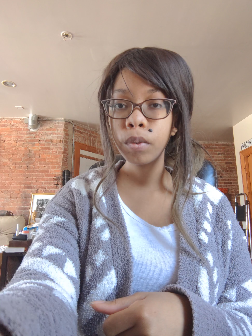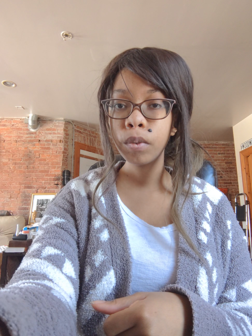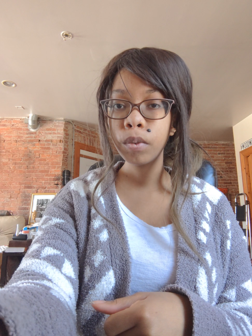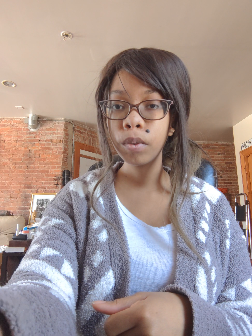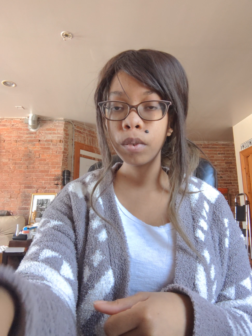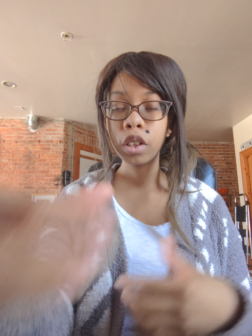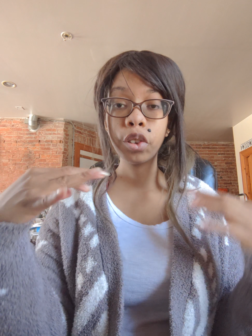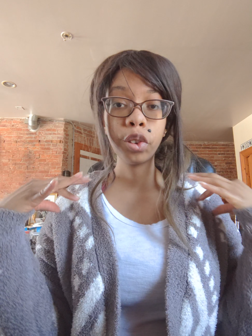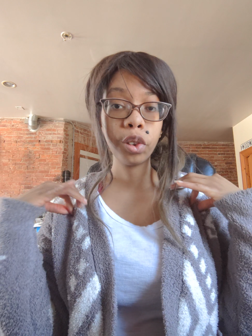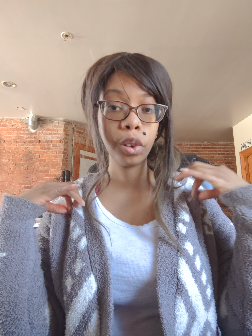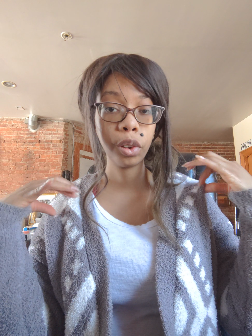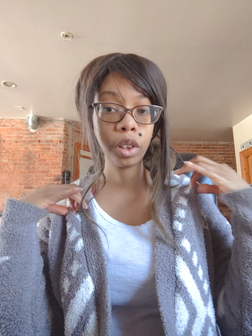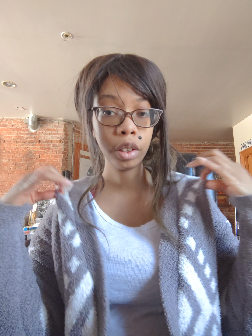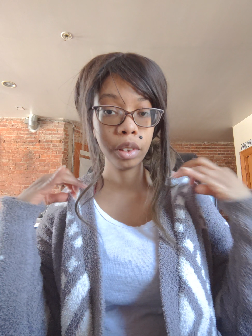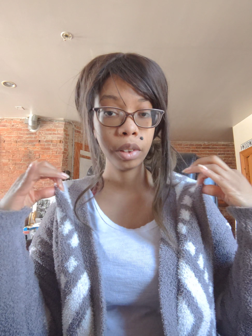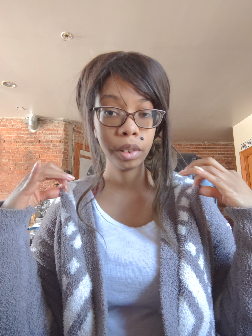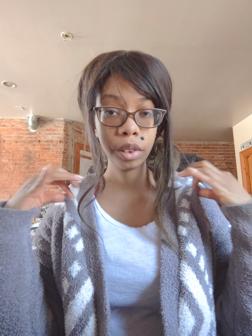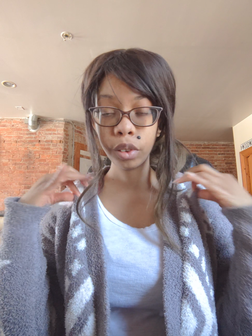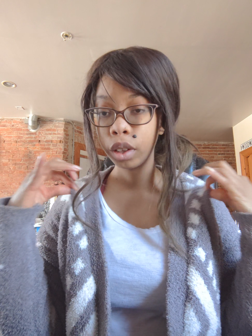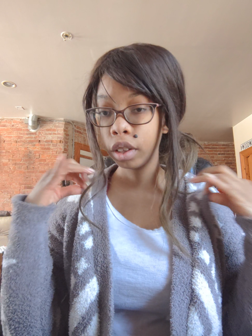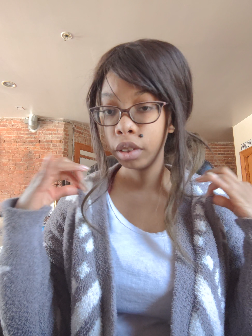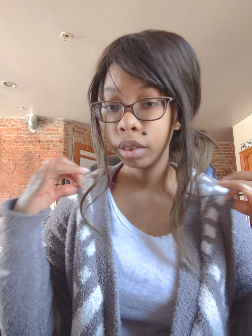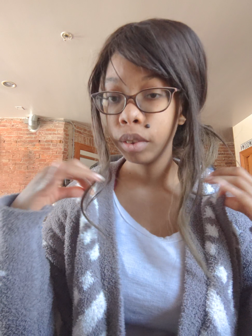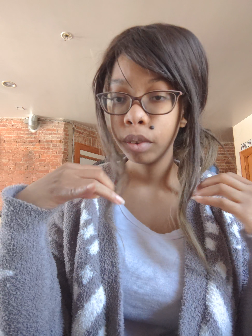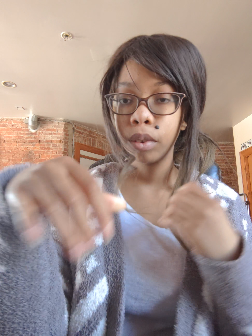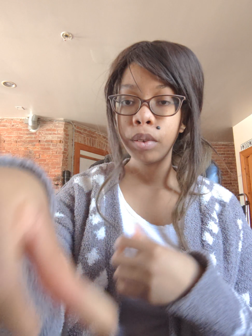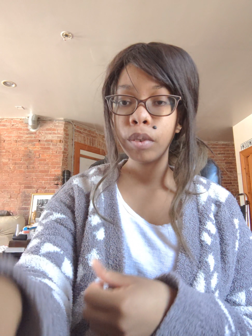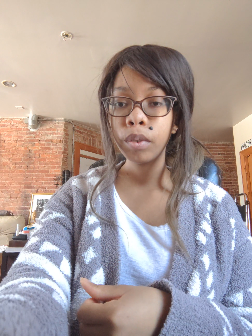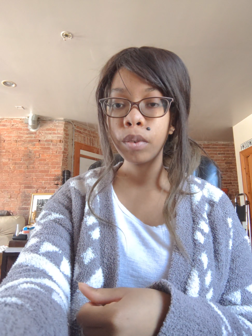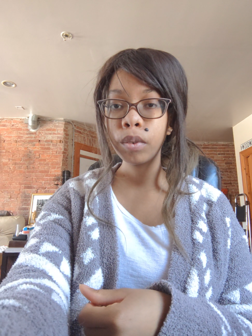shirt